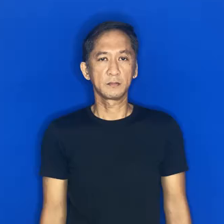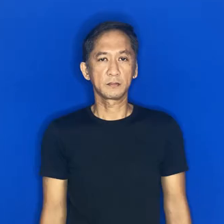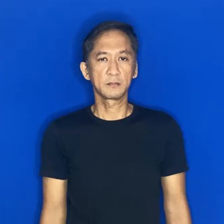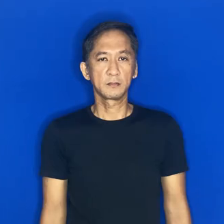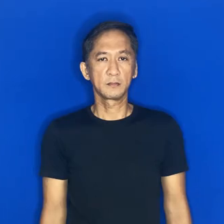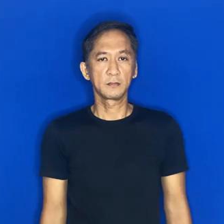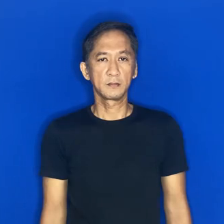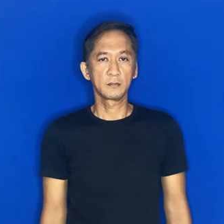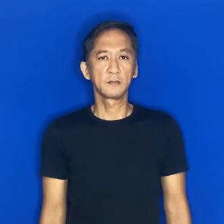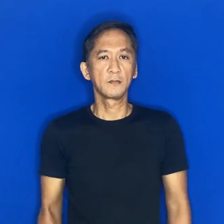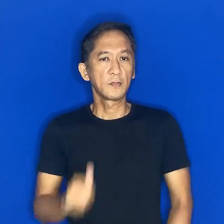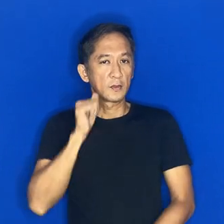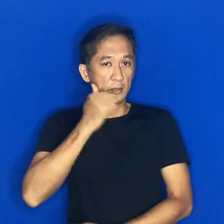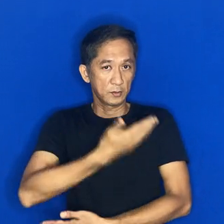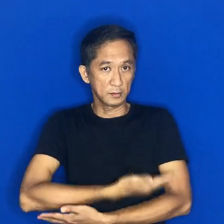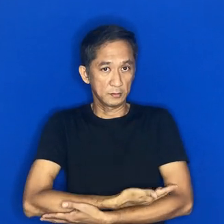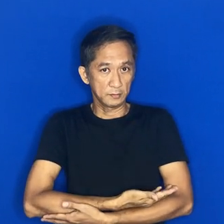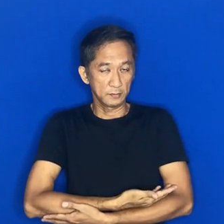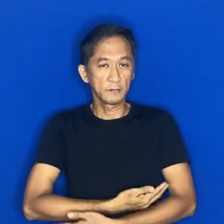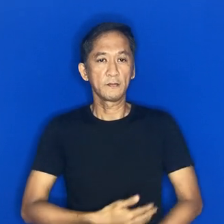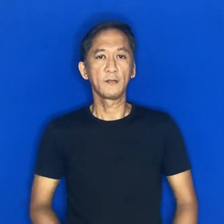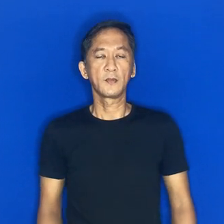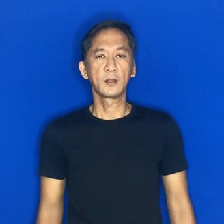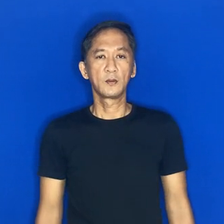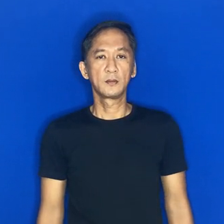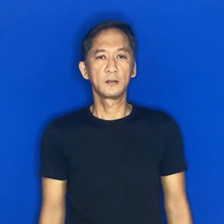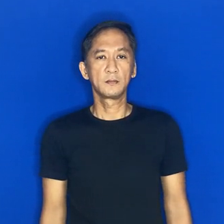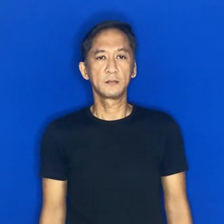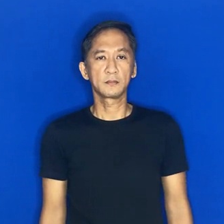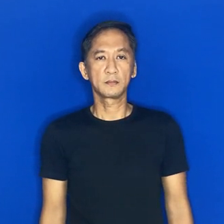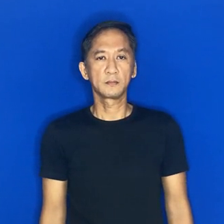daughter